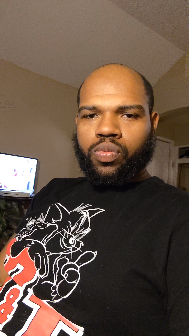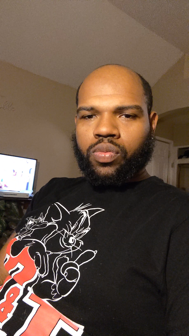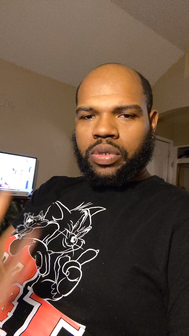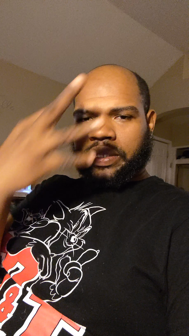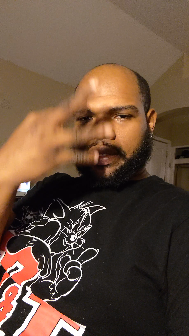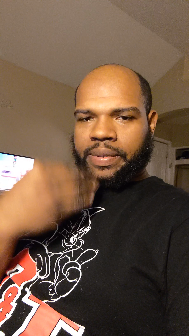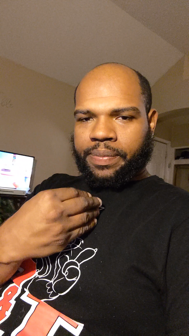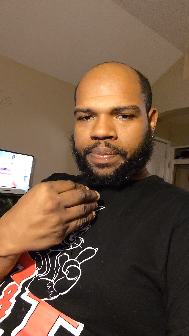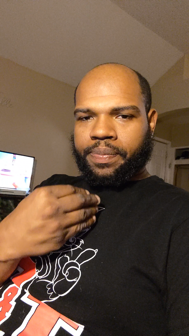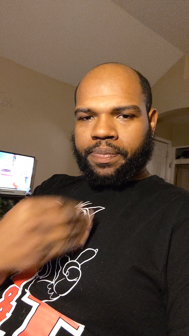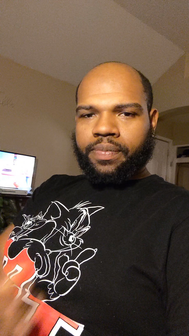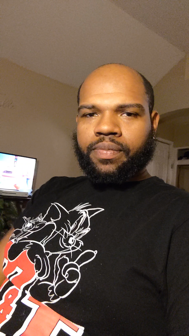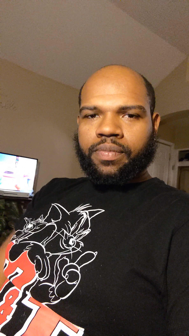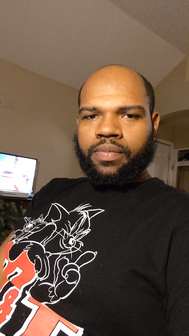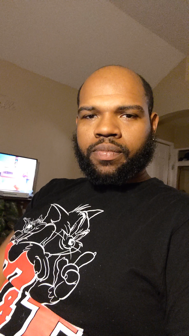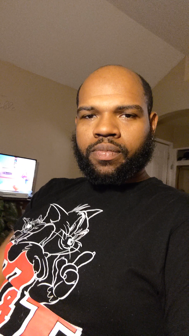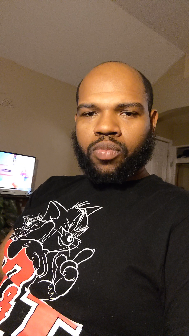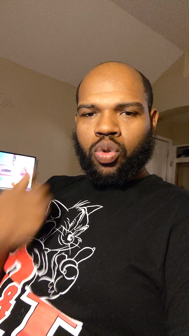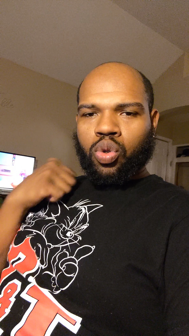asleep